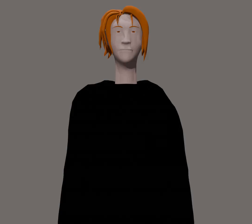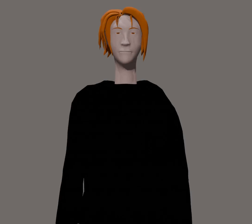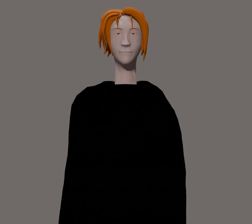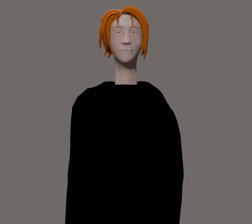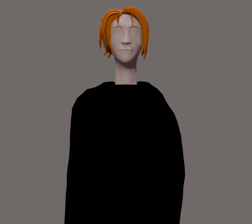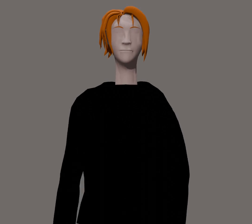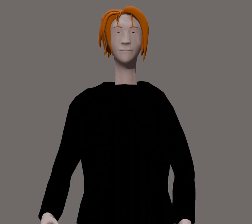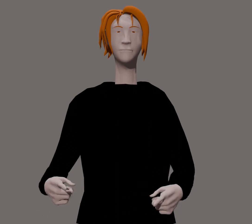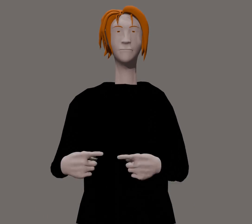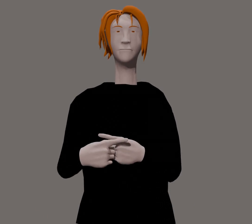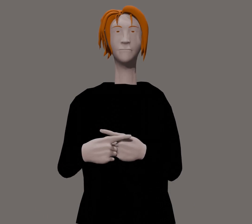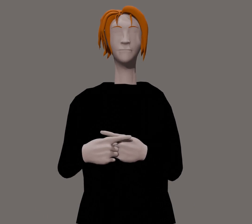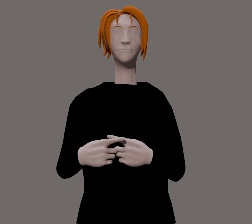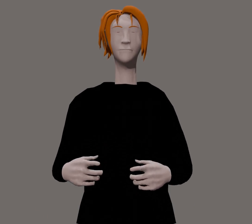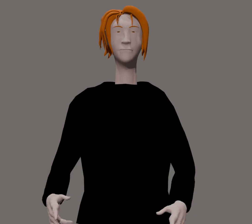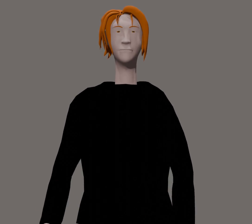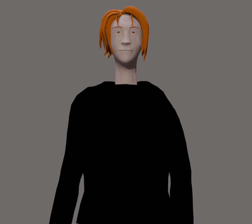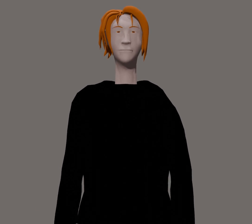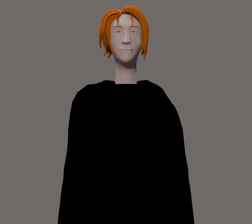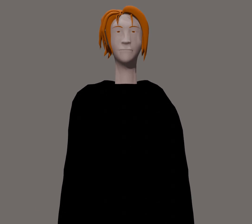Clash